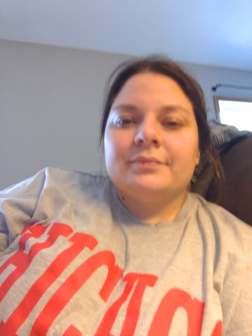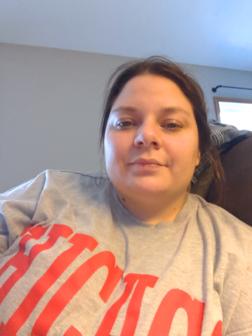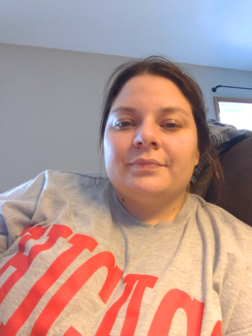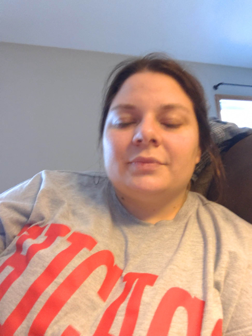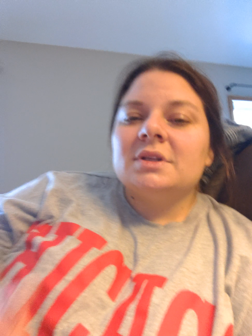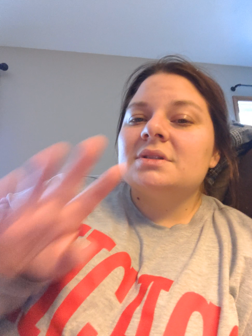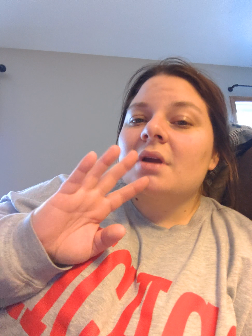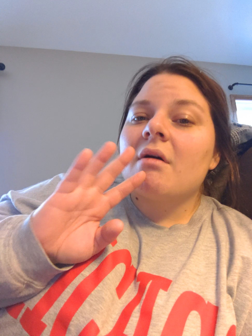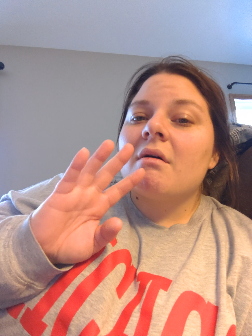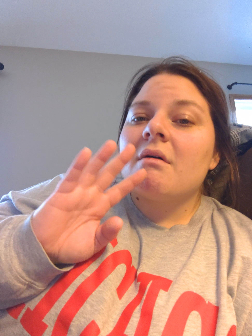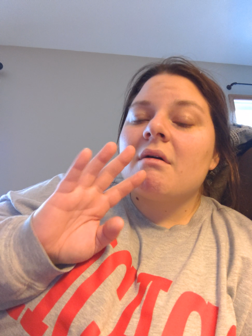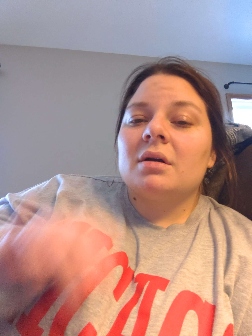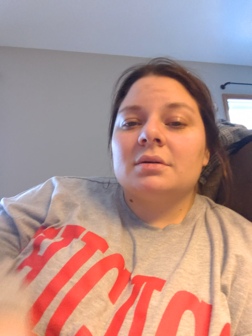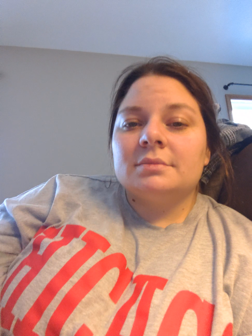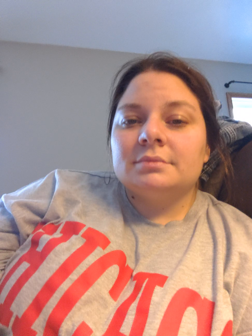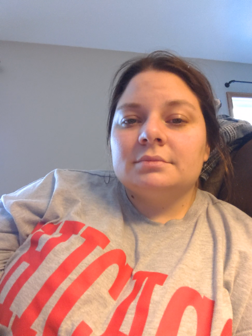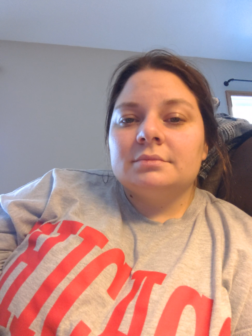talk